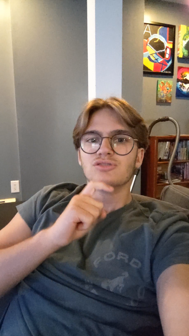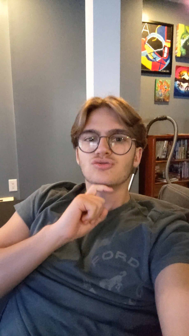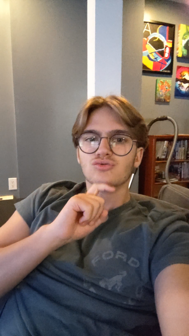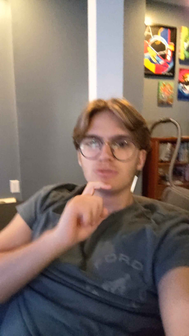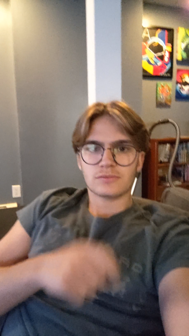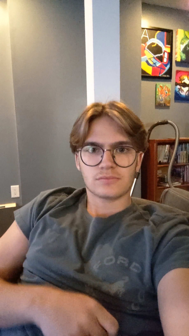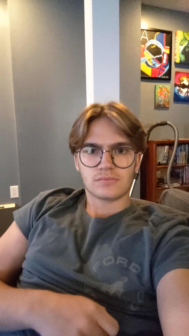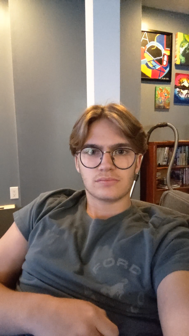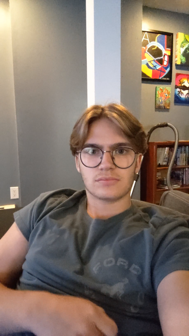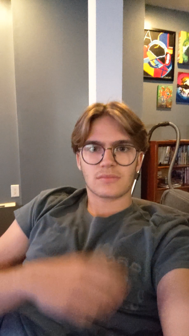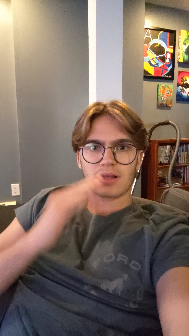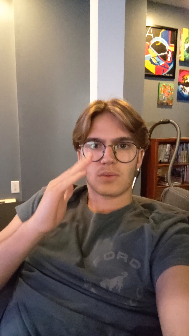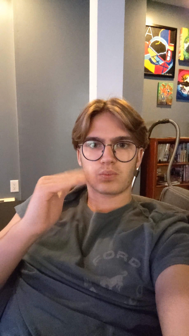downtown